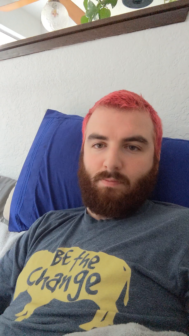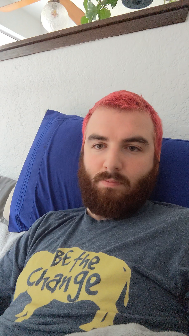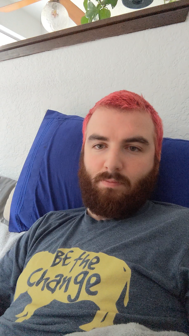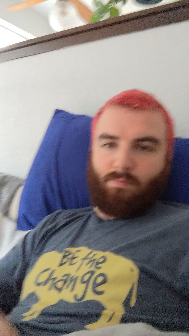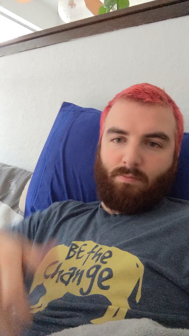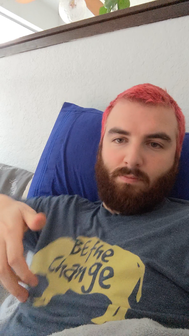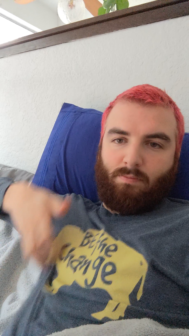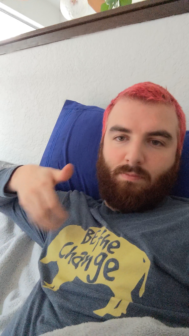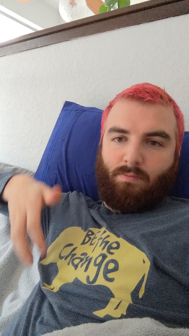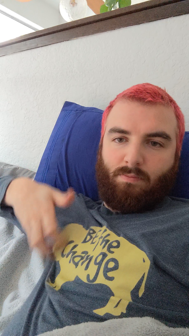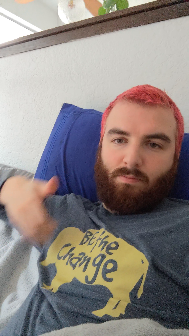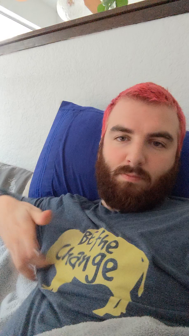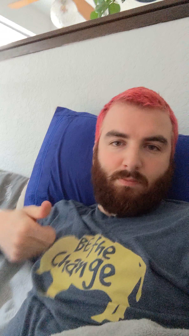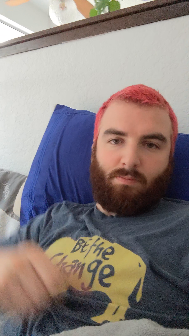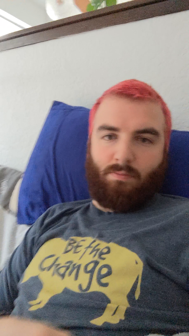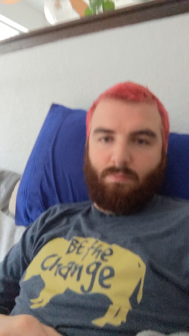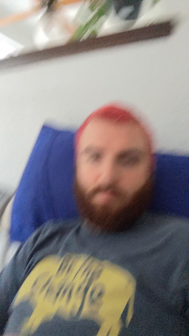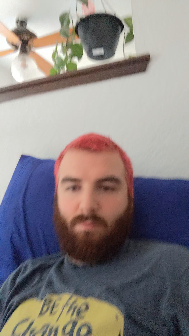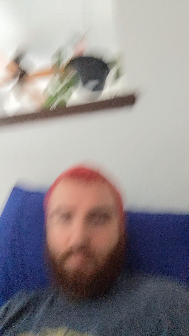monkey